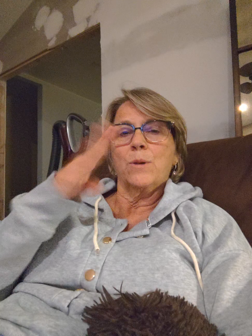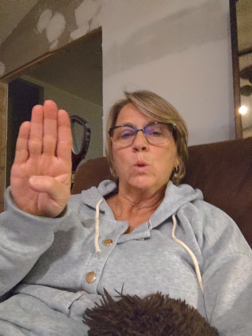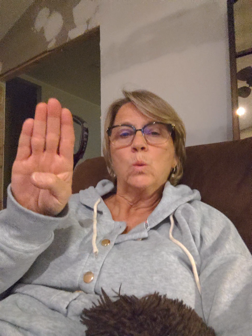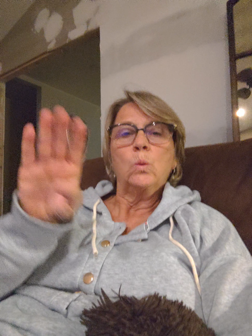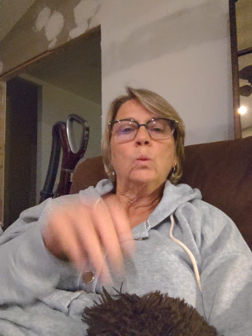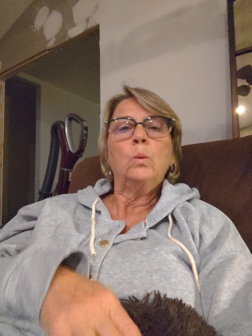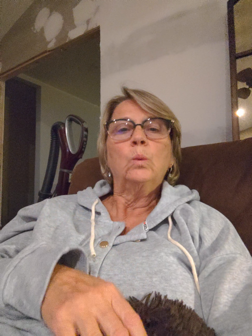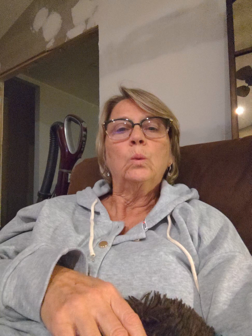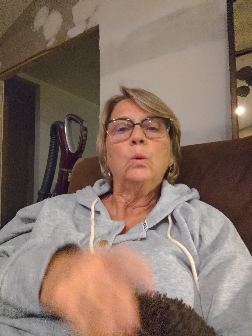blue